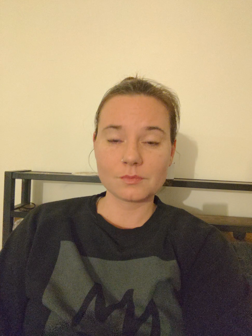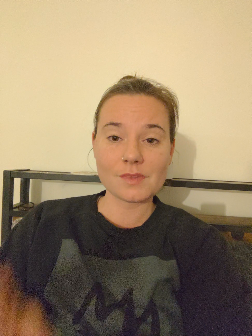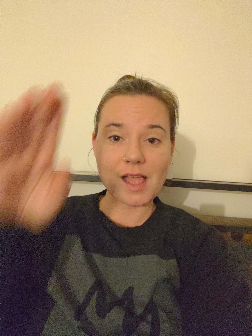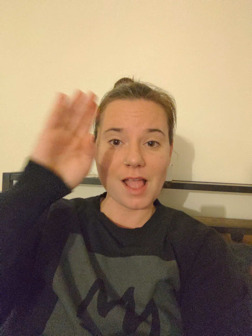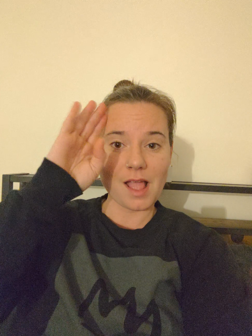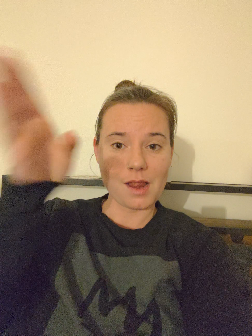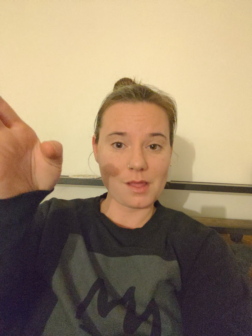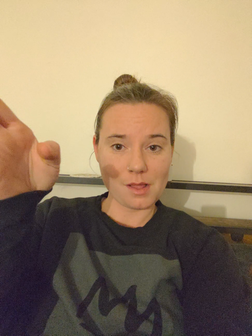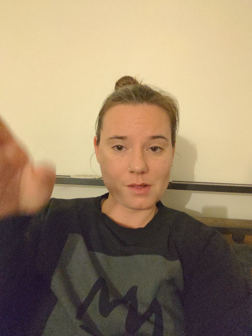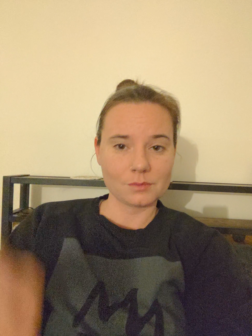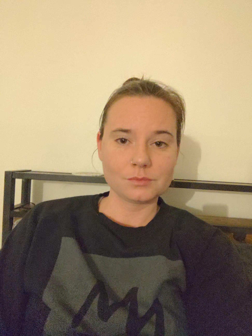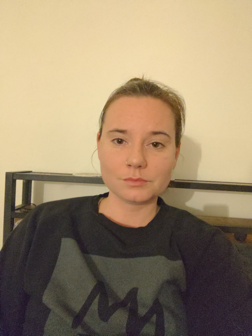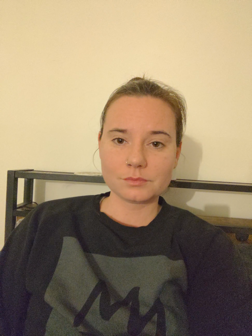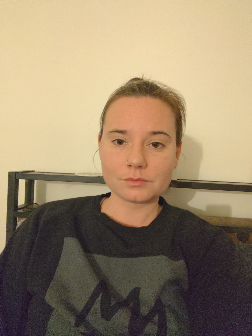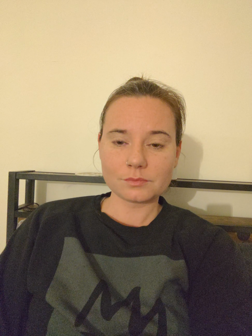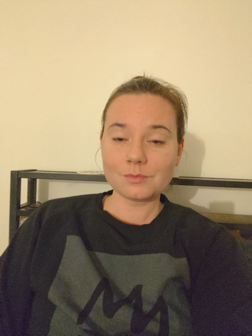hello